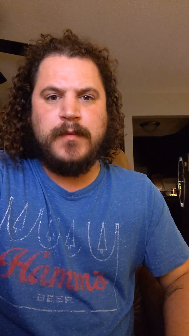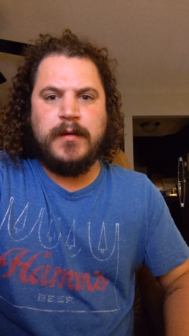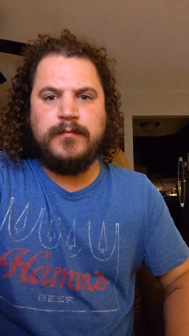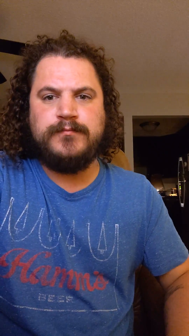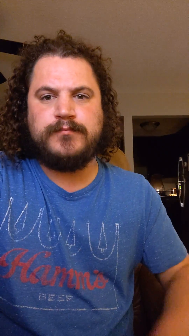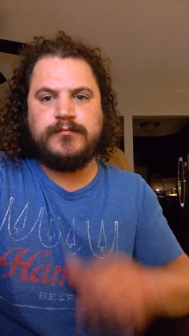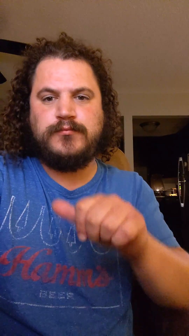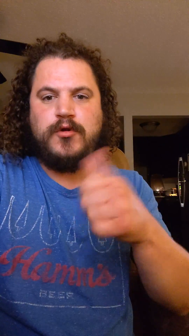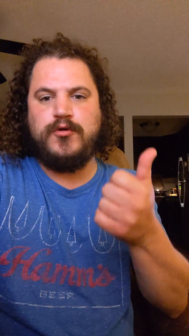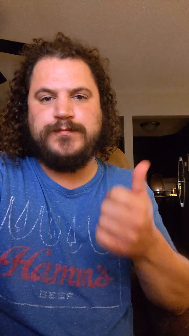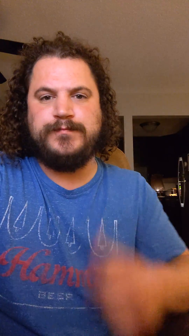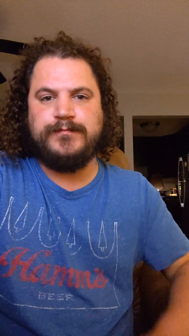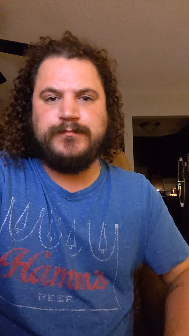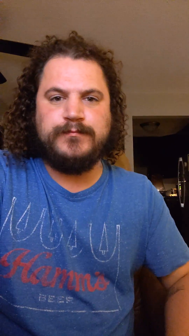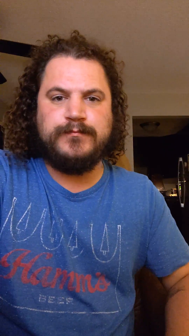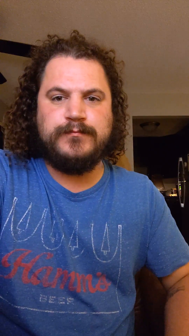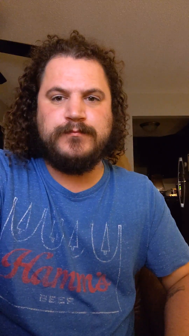other